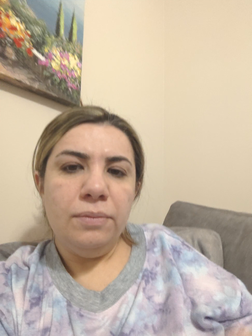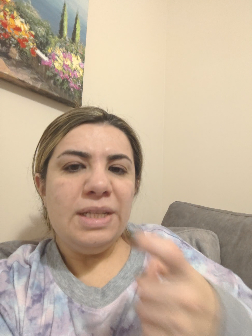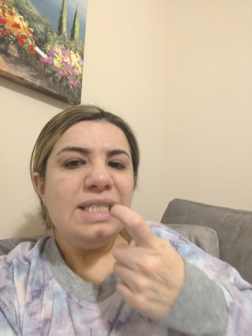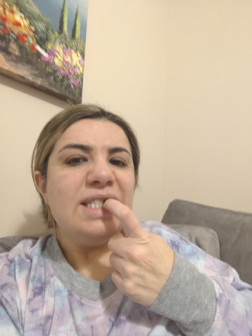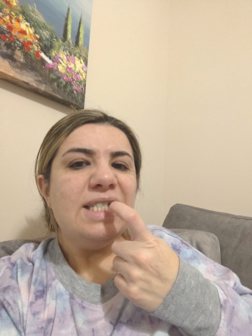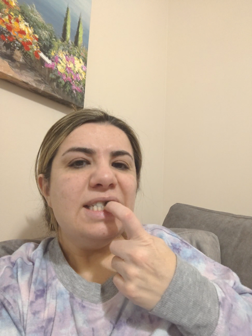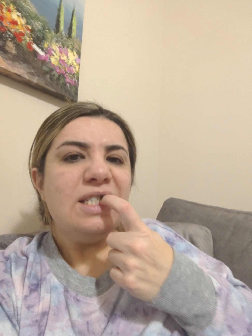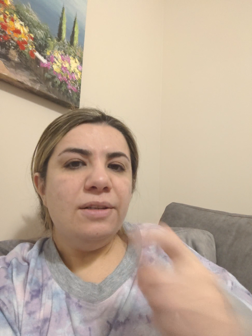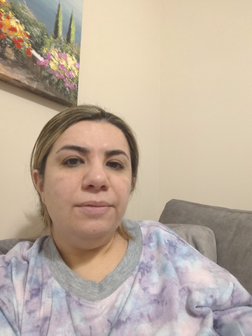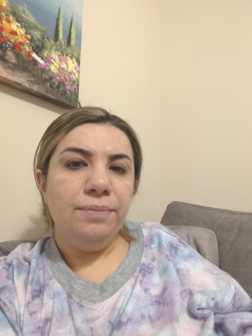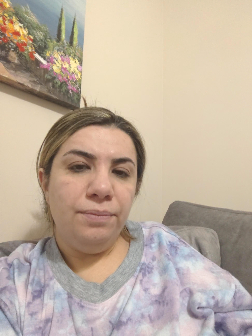window